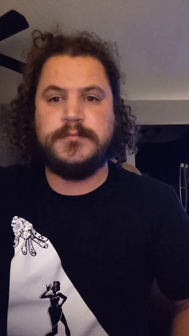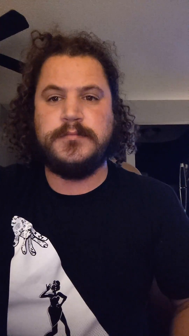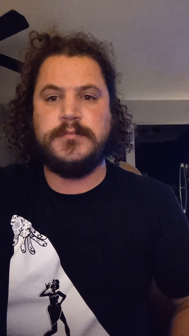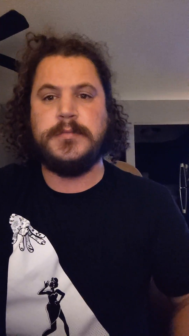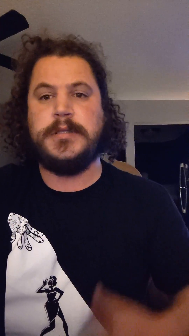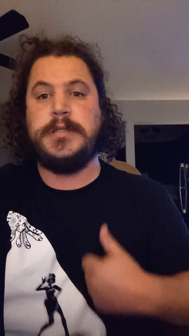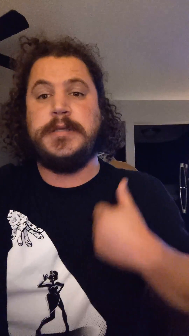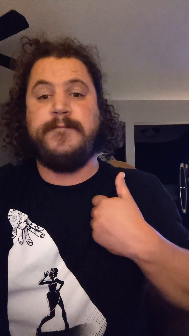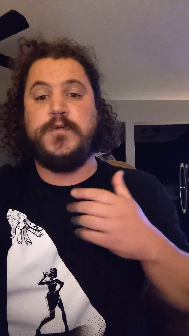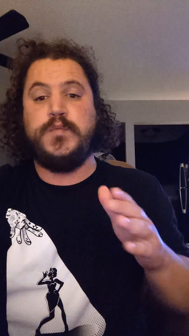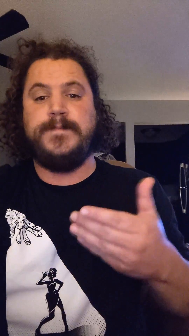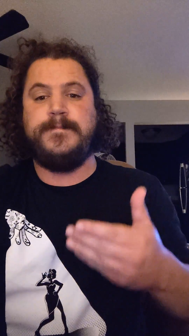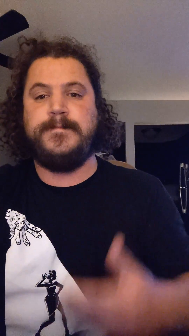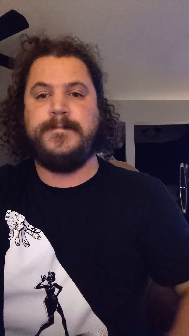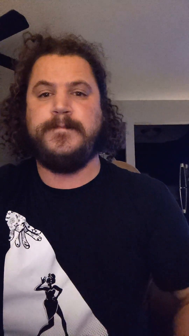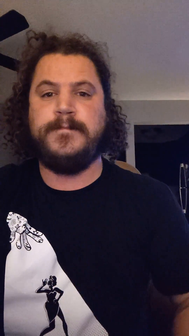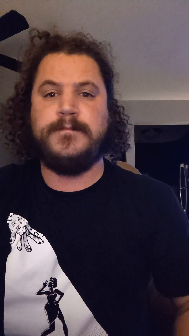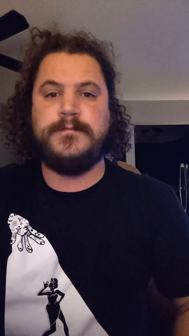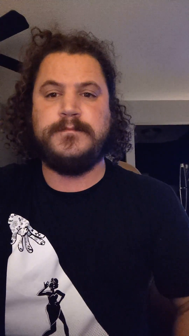living room